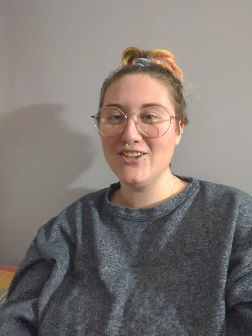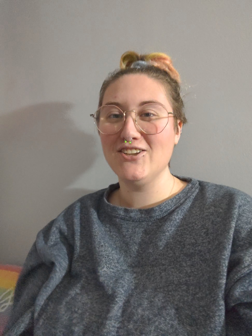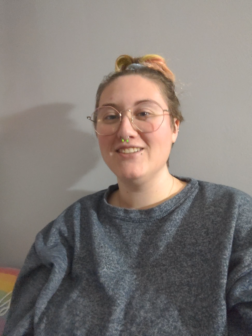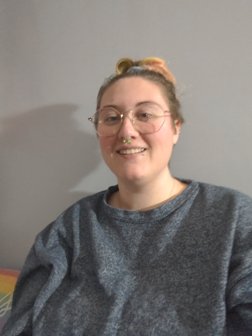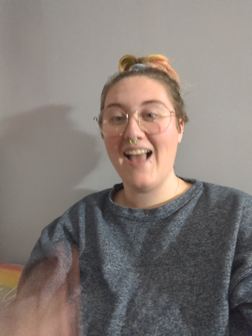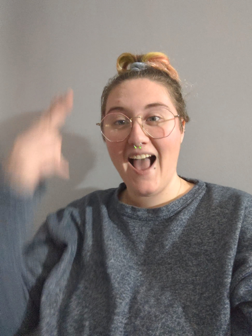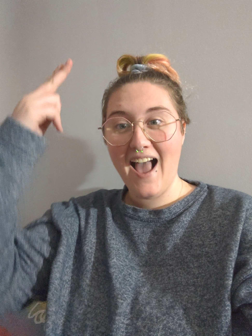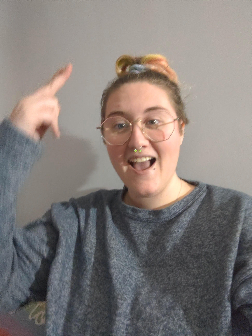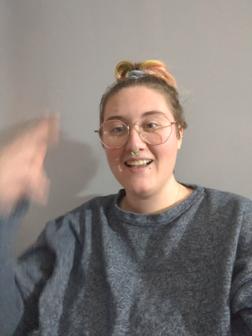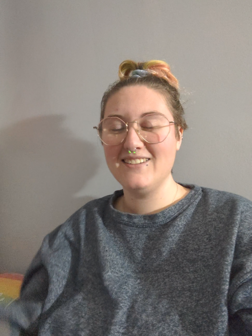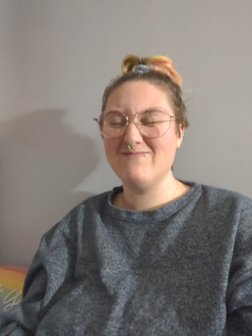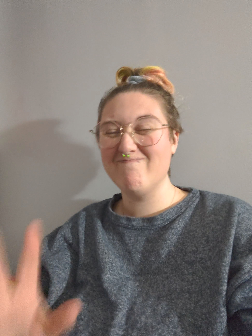high